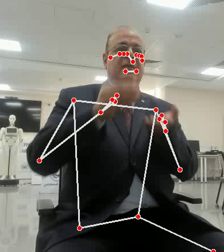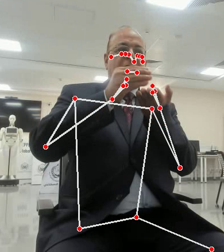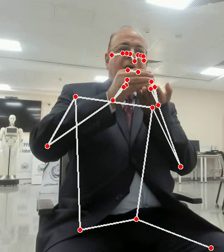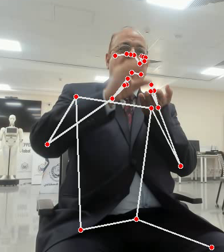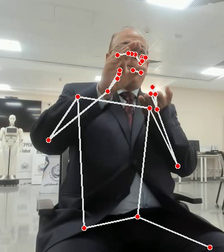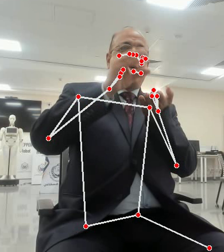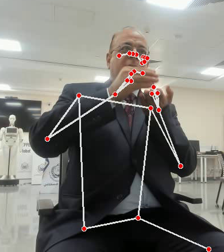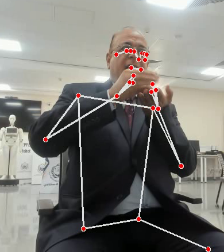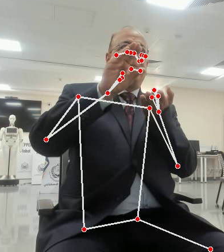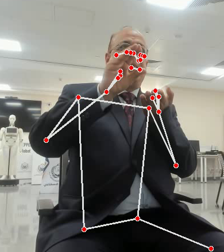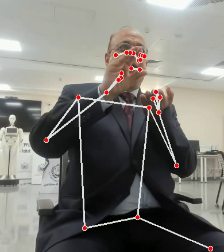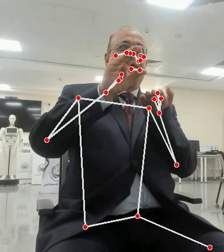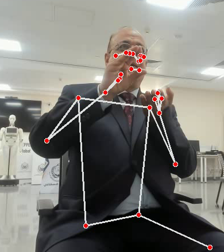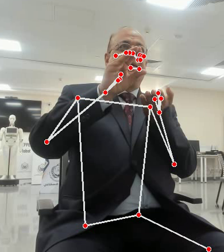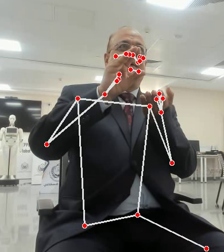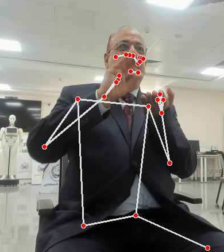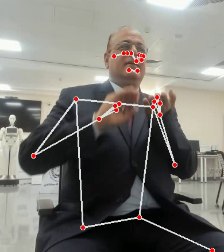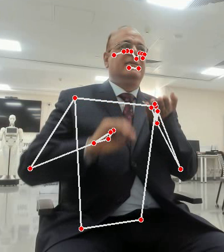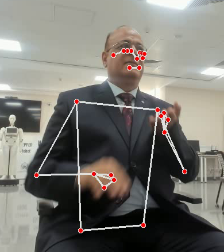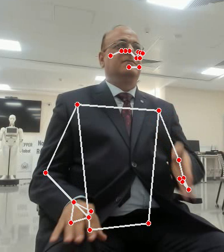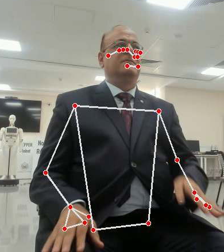hba hba